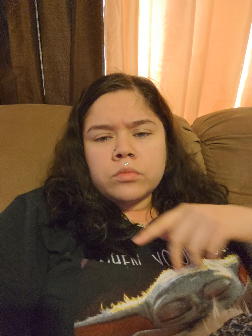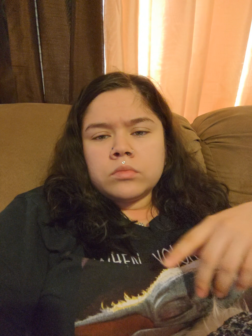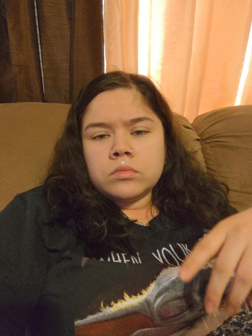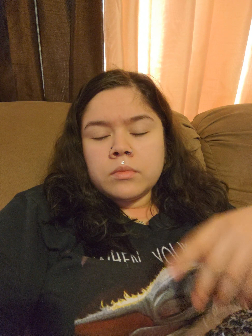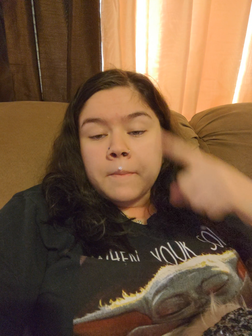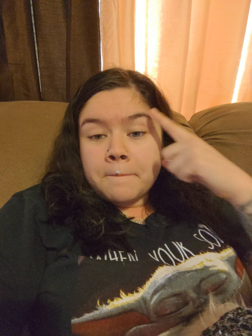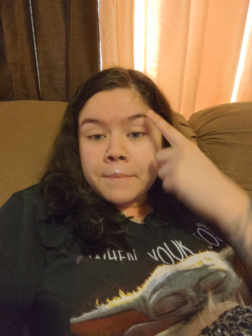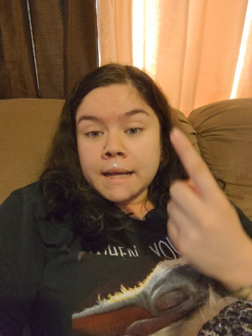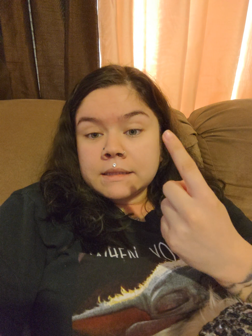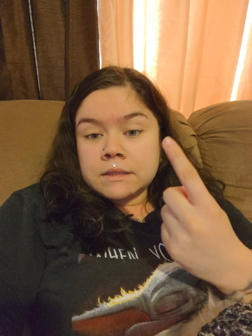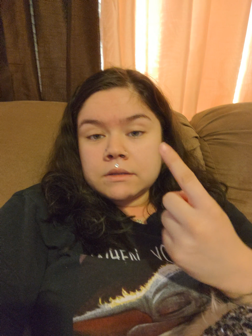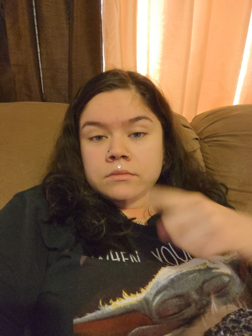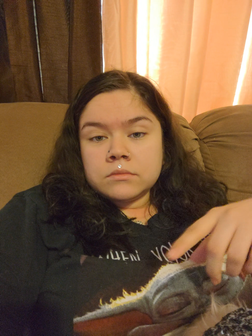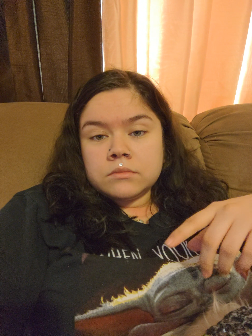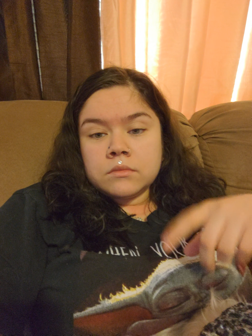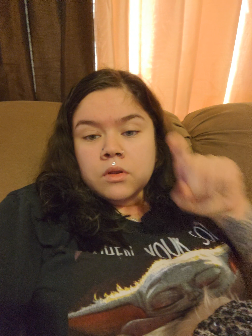penny